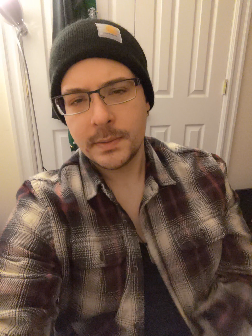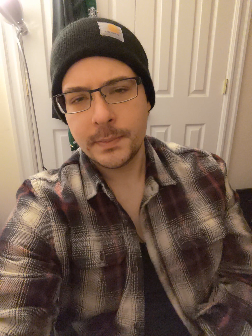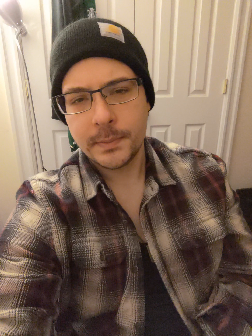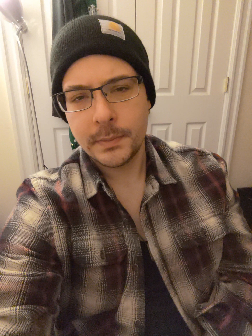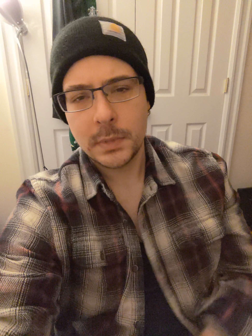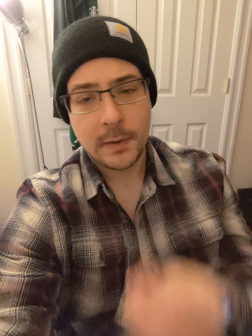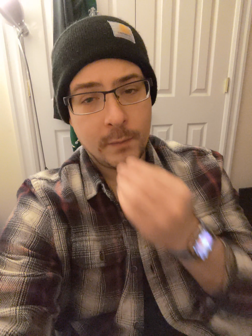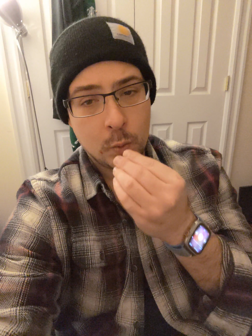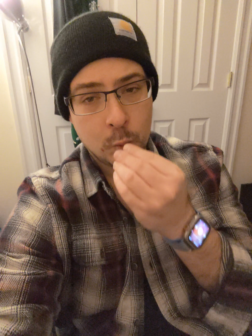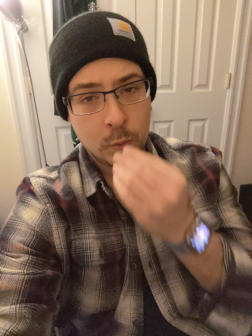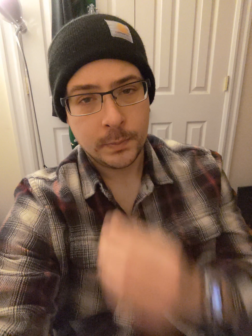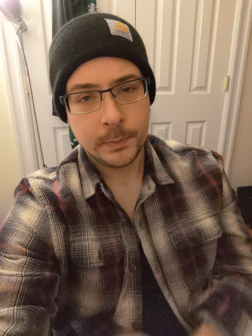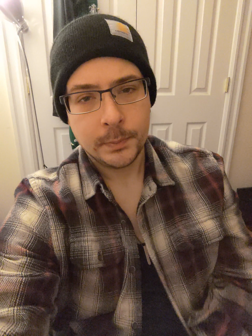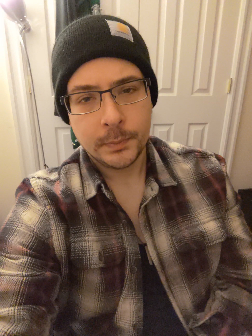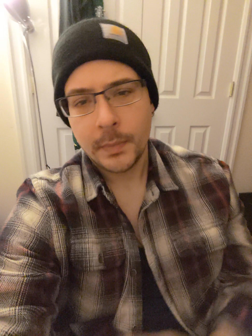food